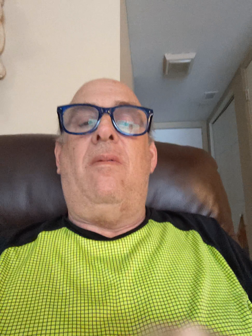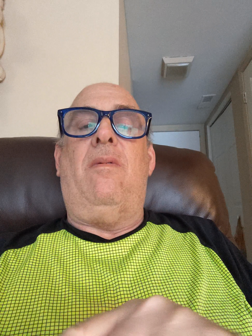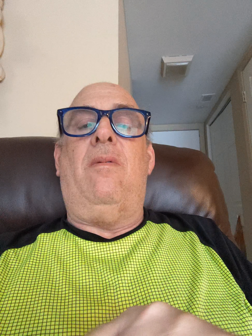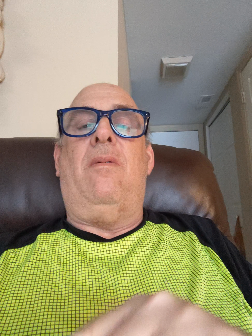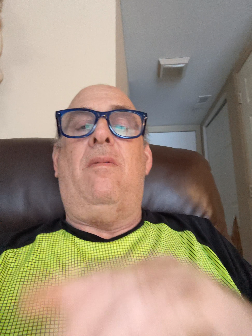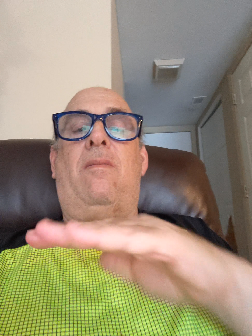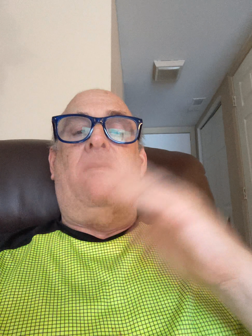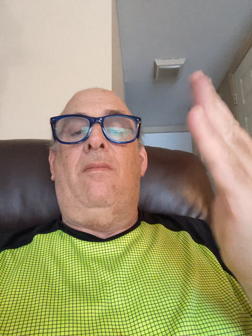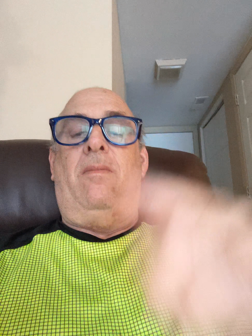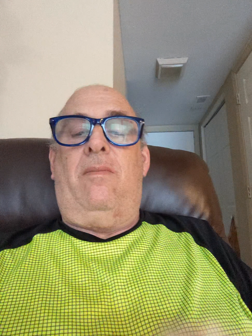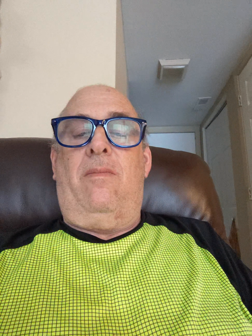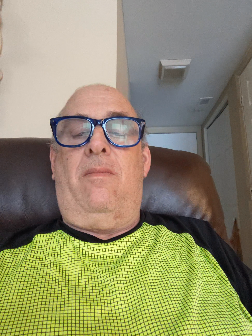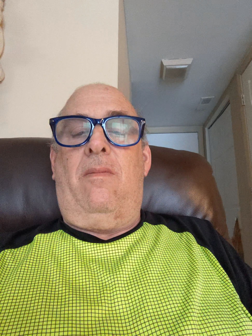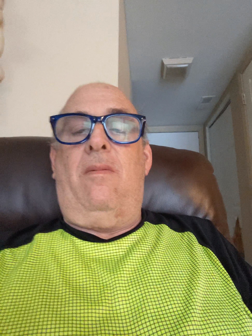open